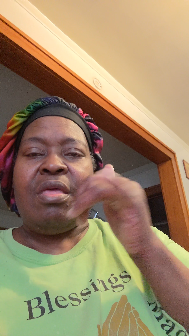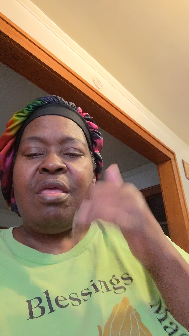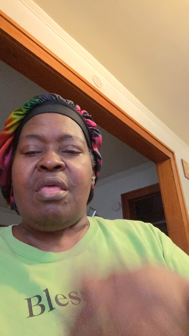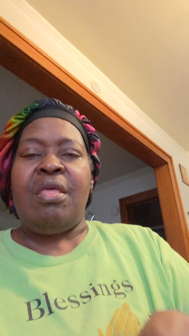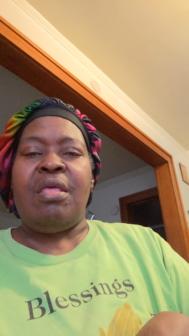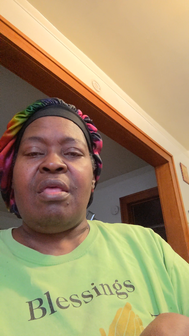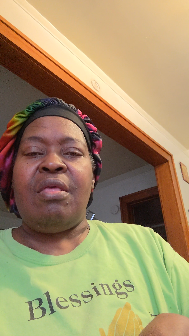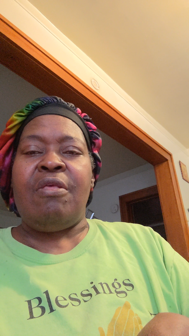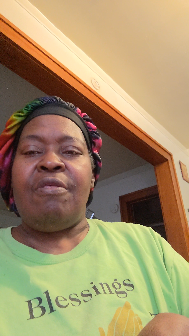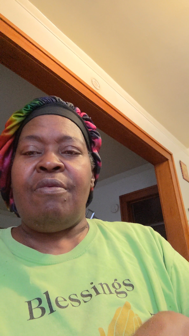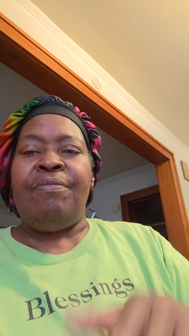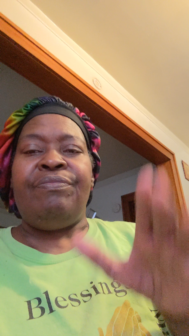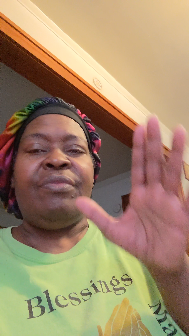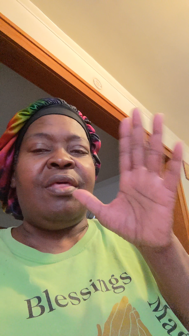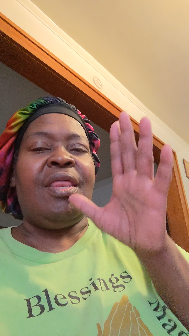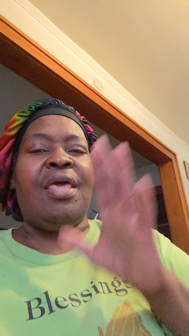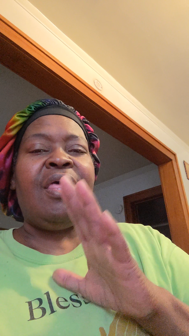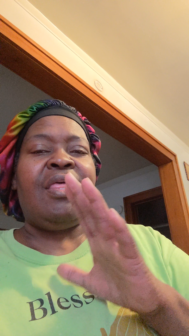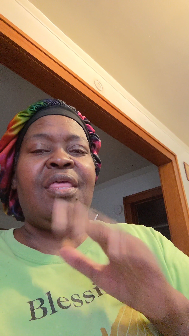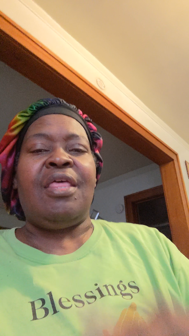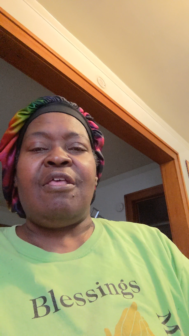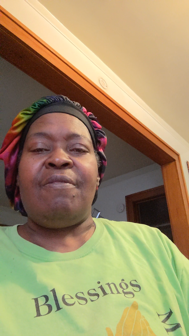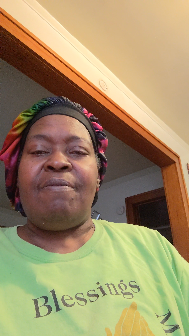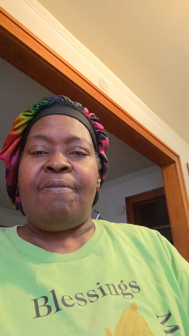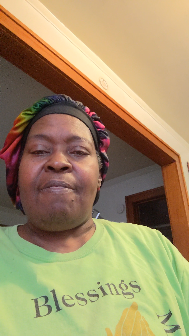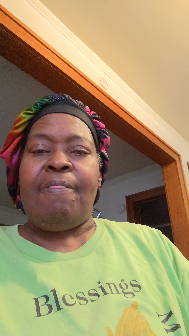lady